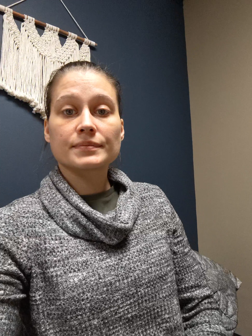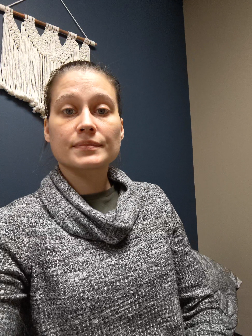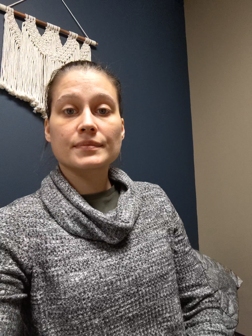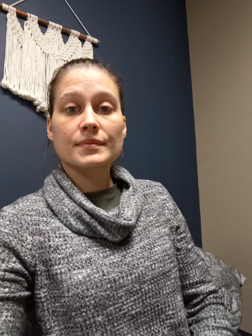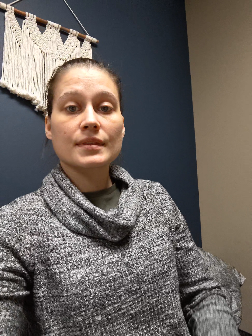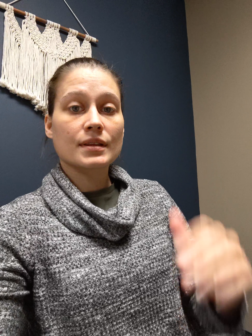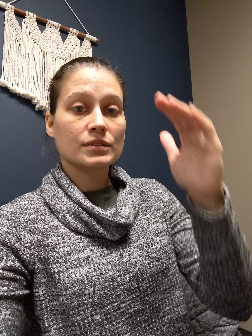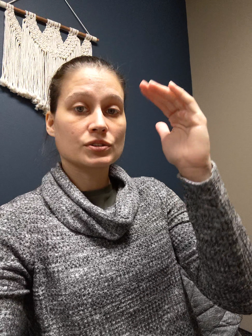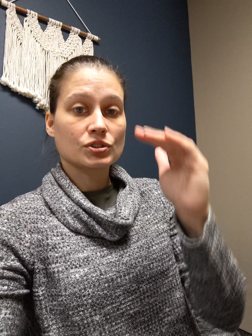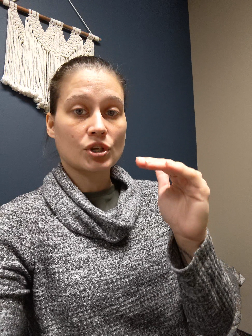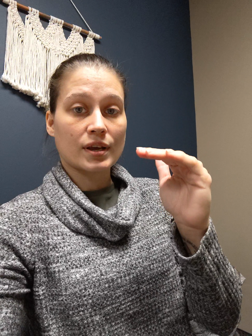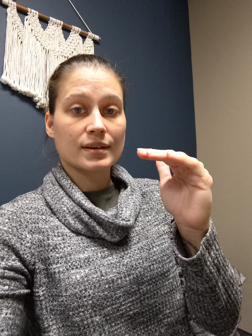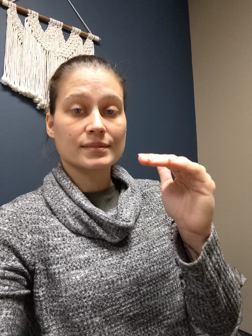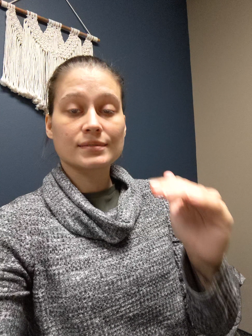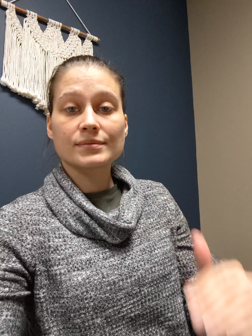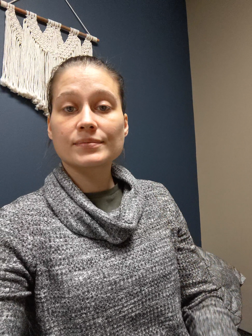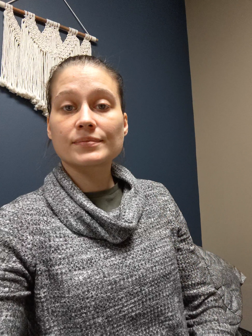child